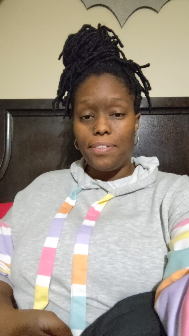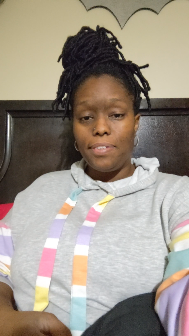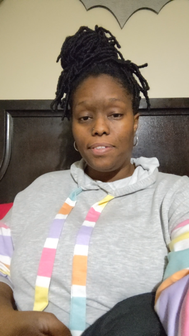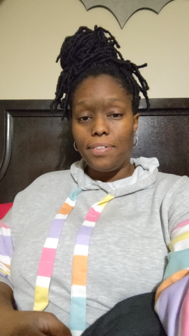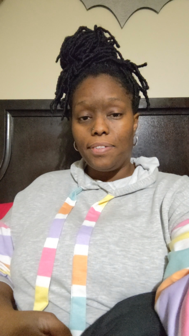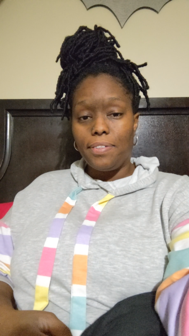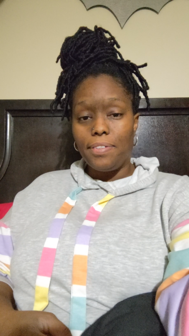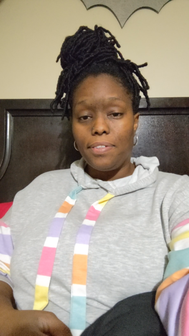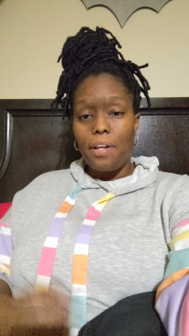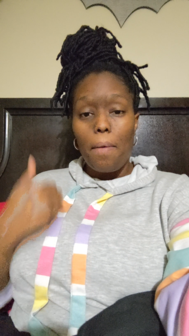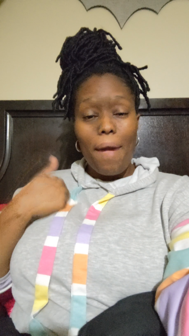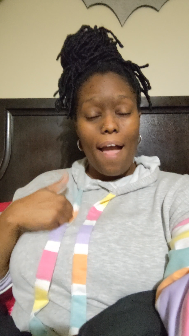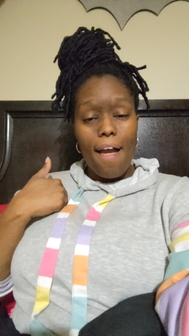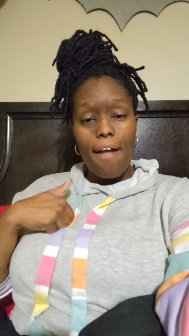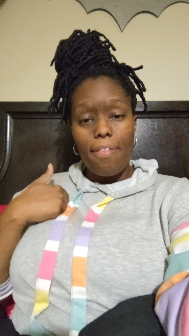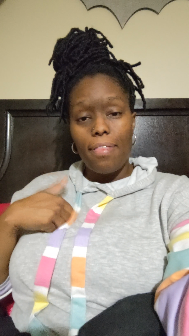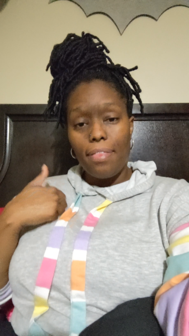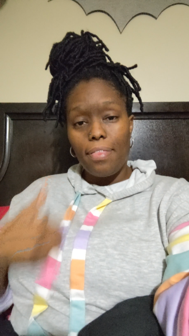bathtub